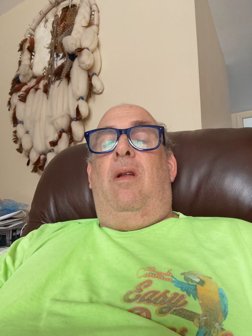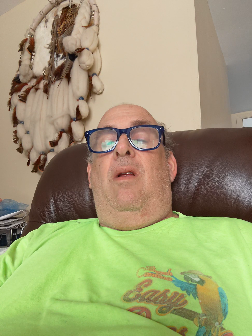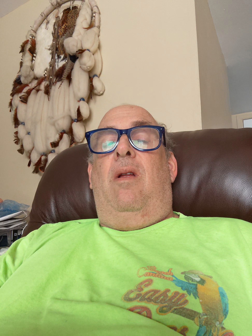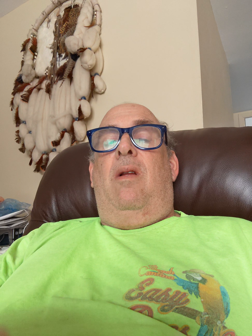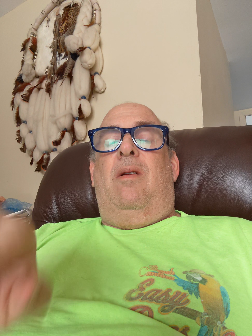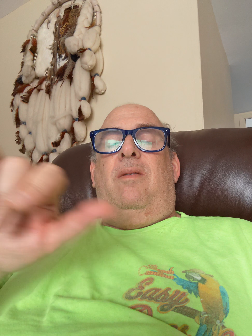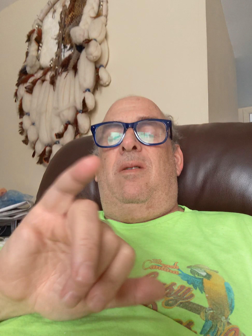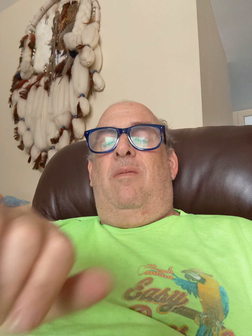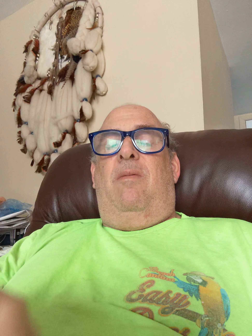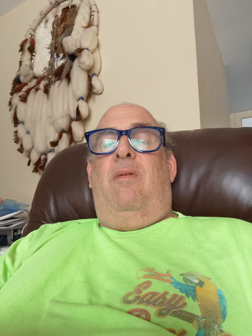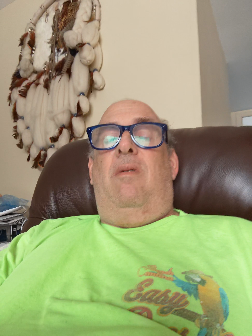same